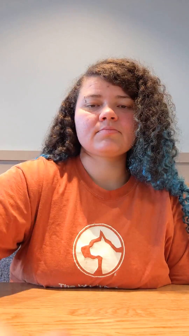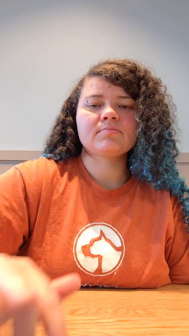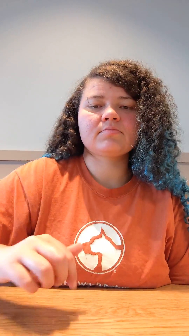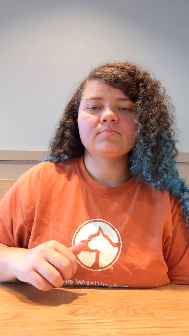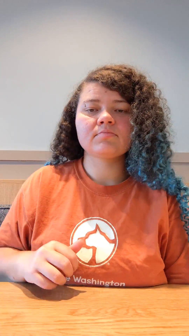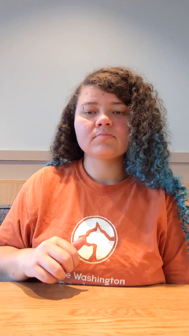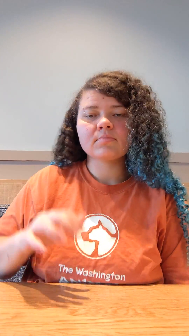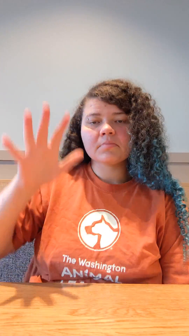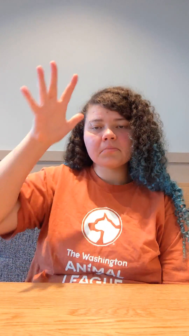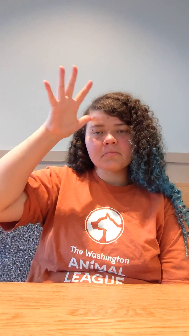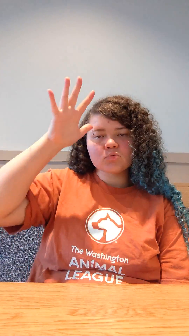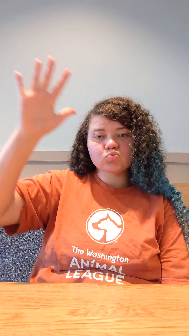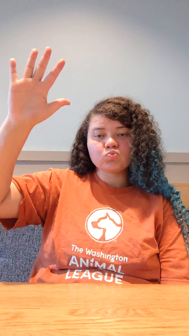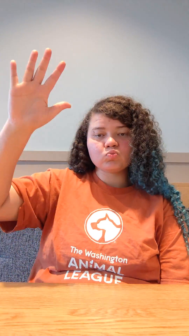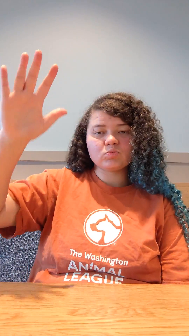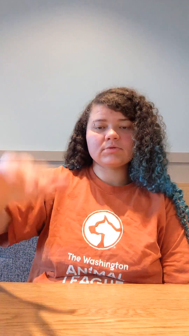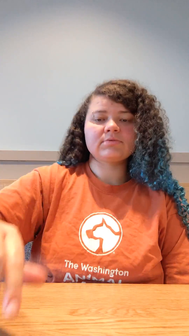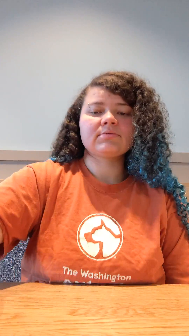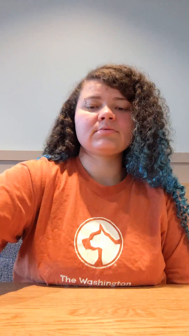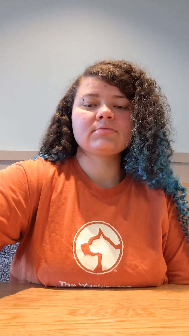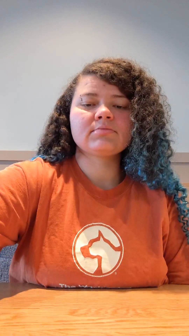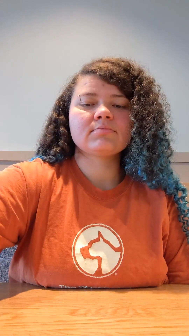moose